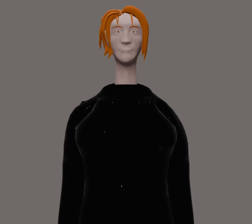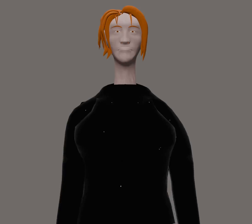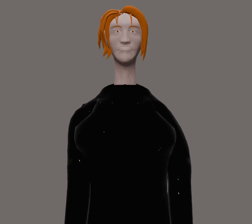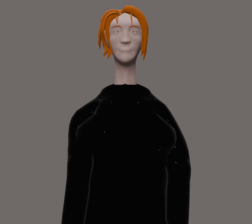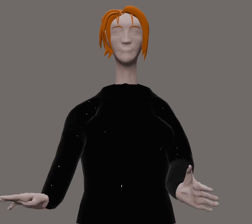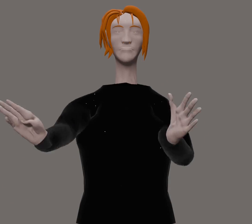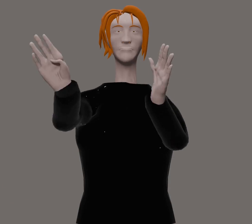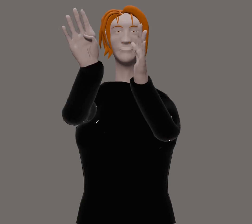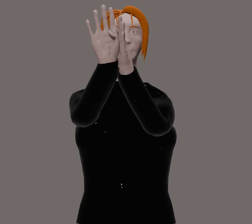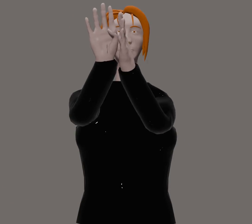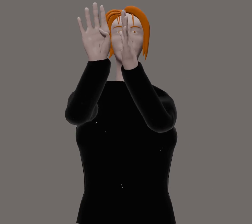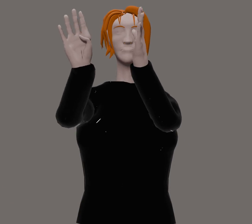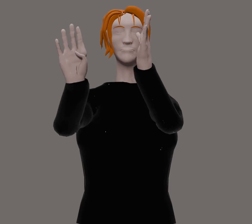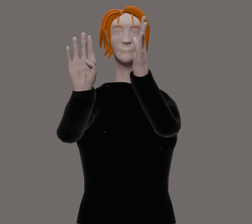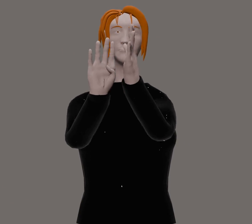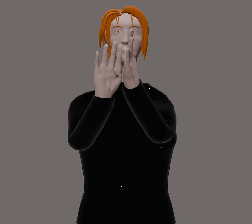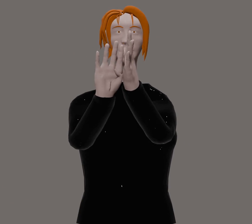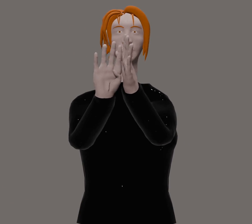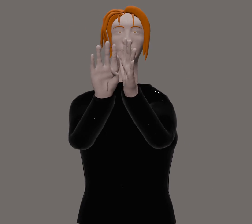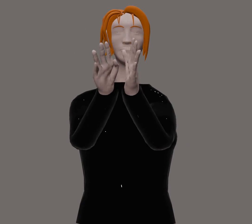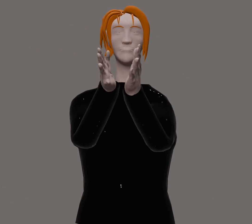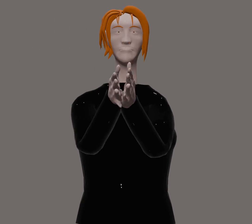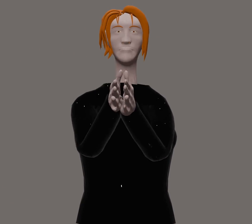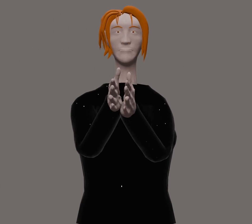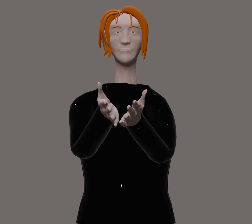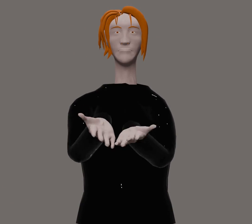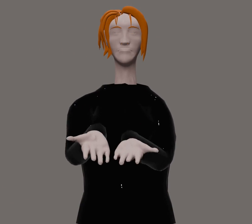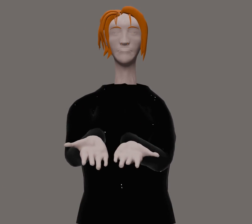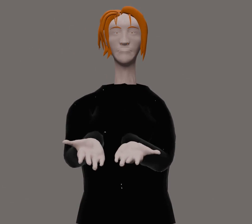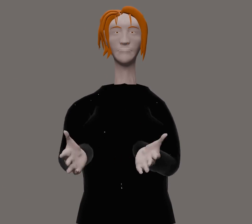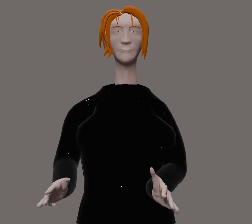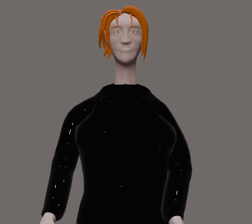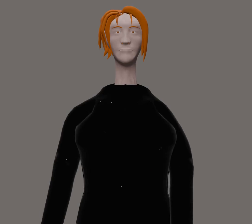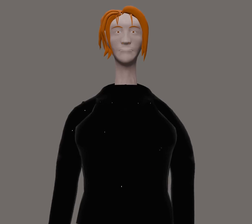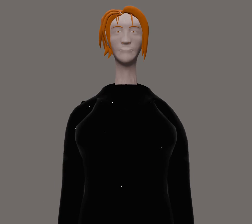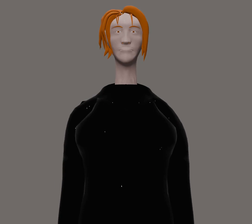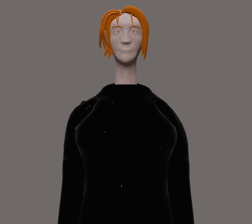Bible (Act)